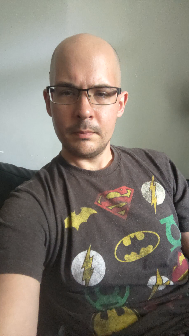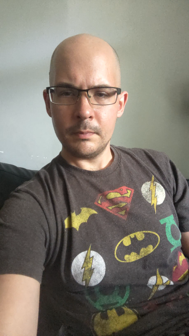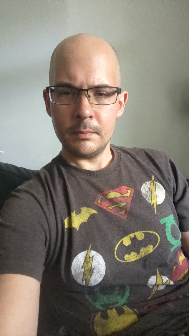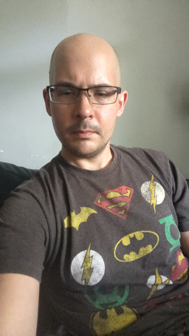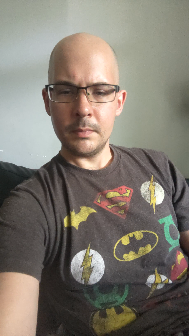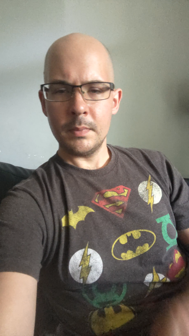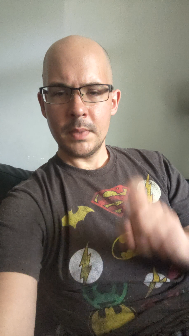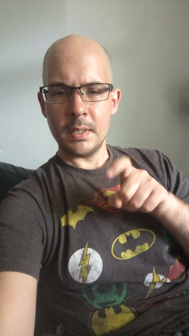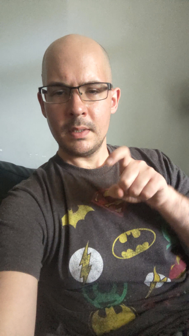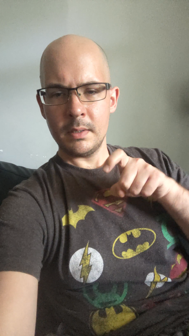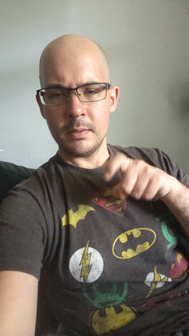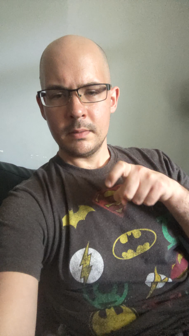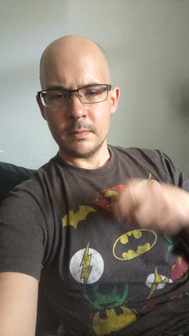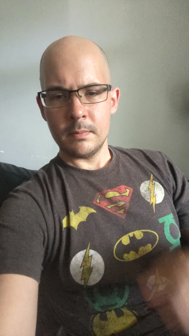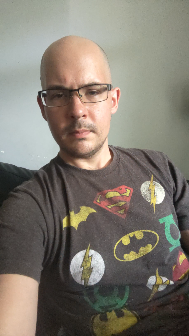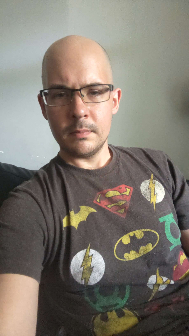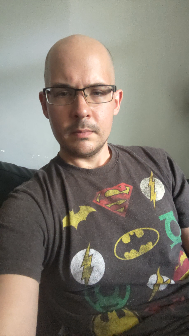need